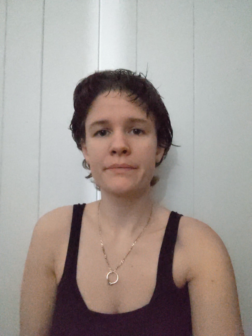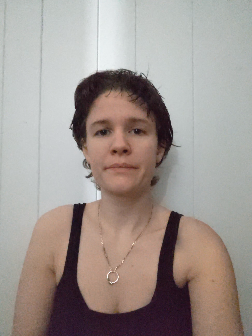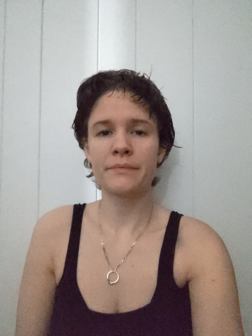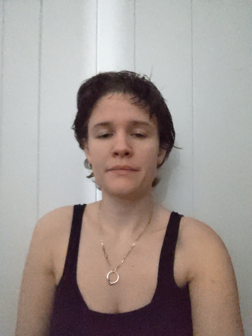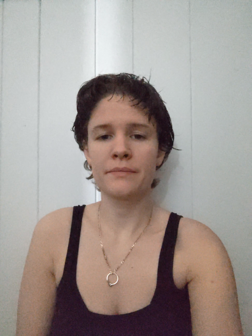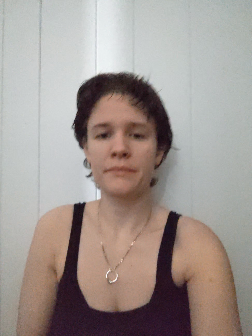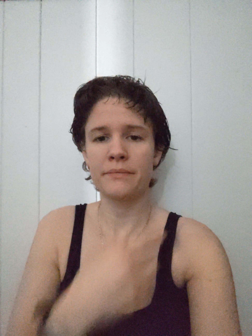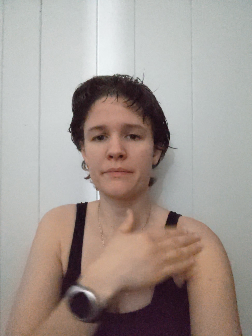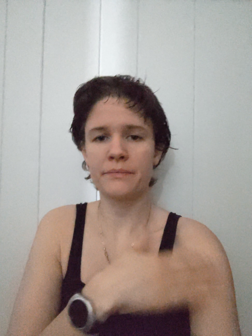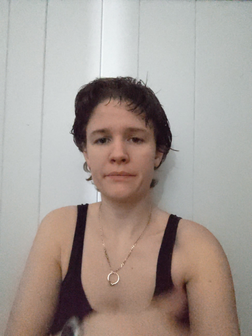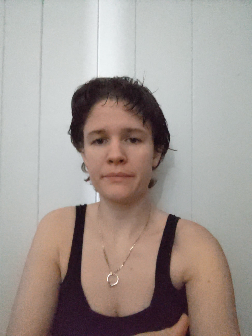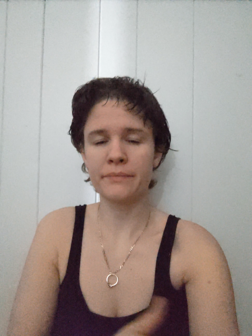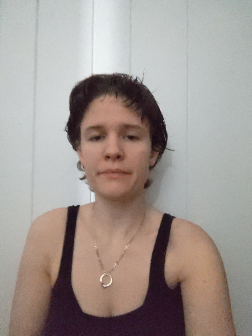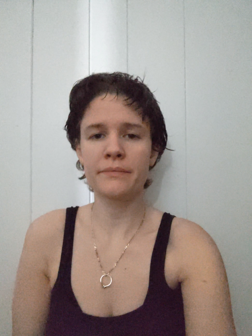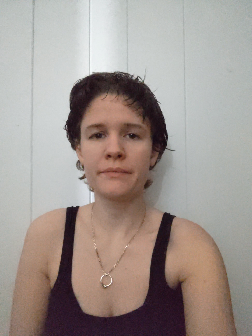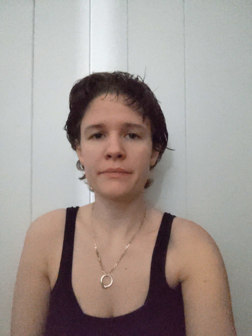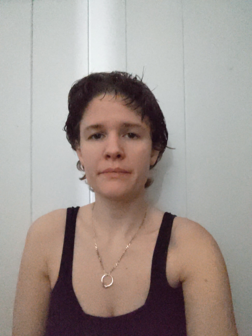arm